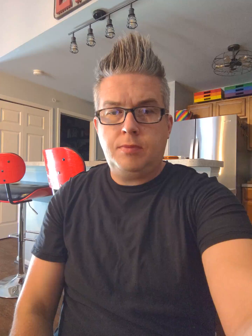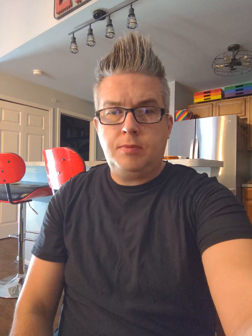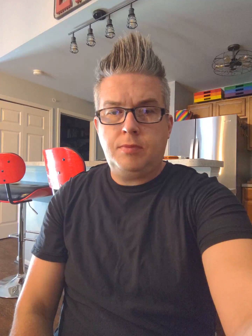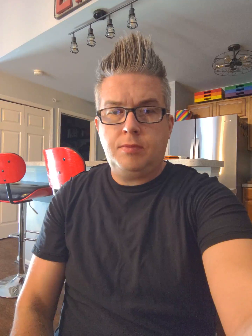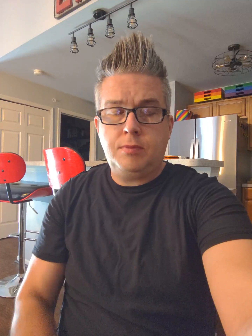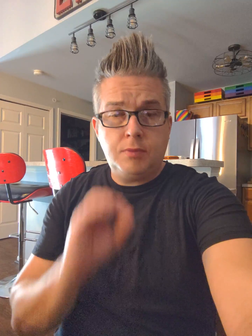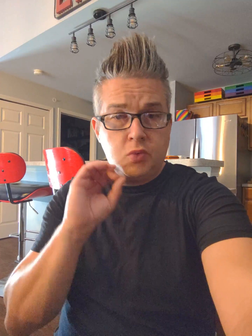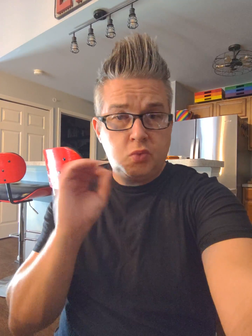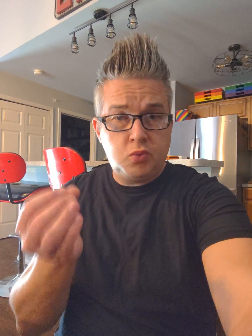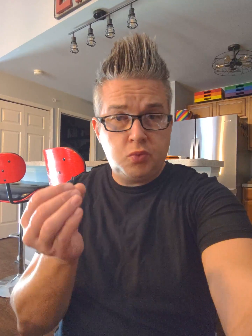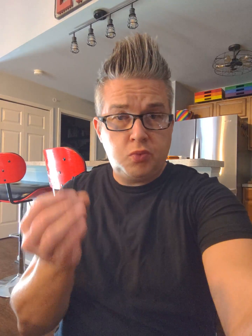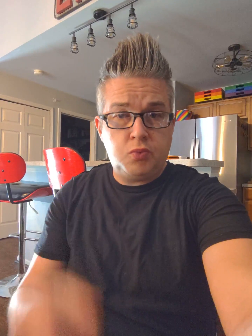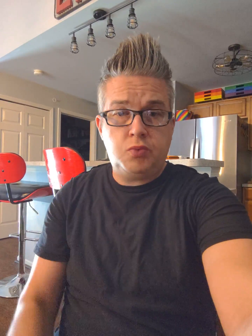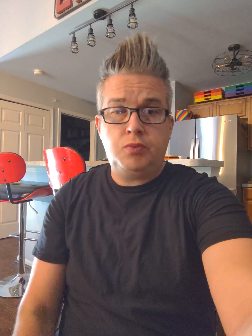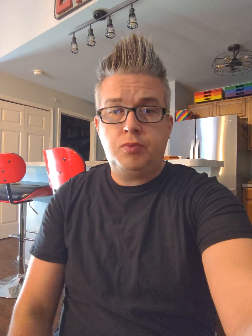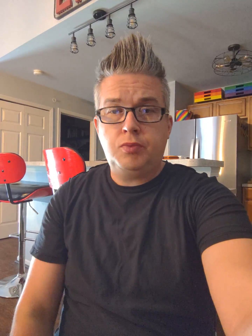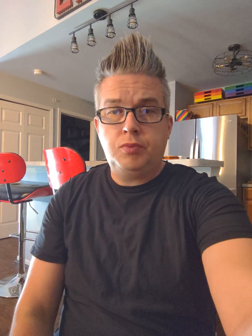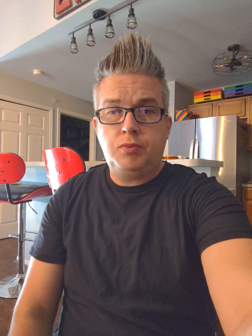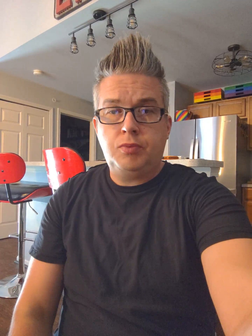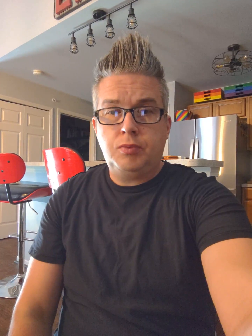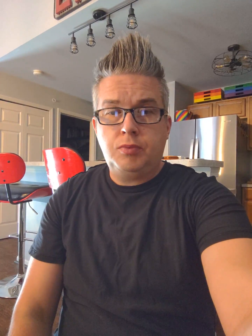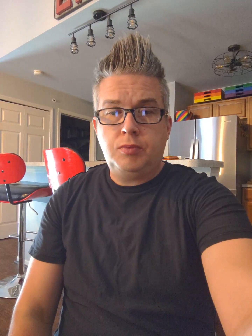none